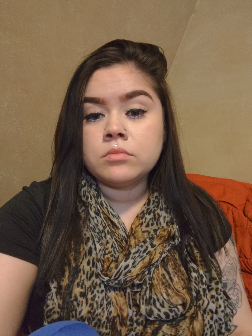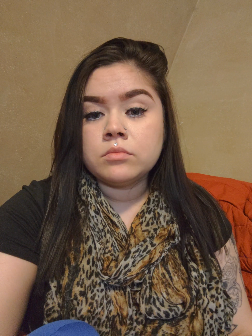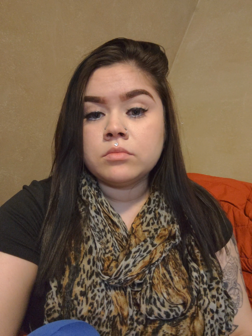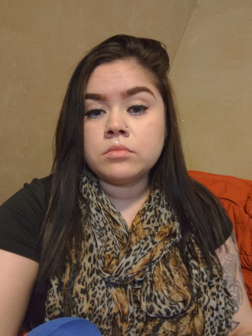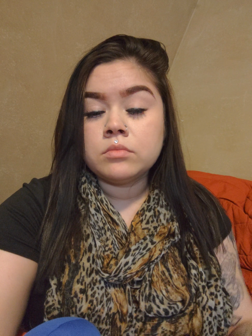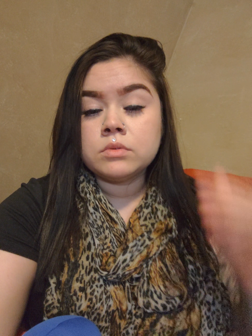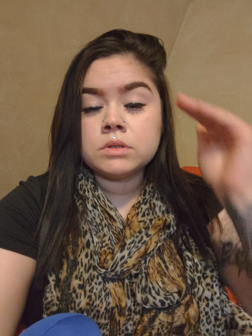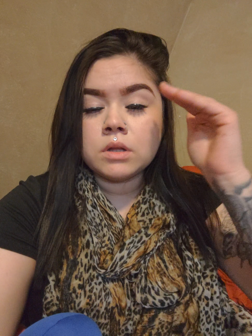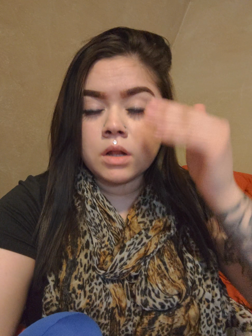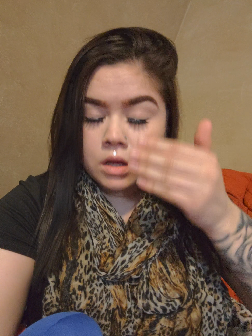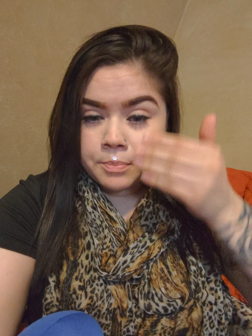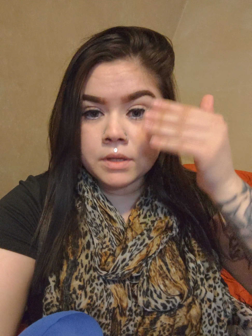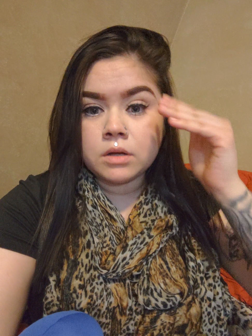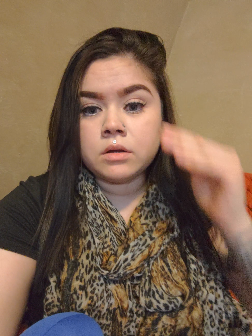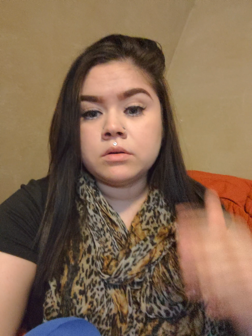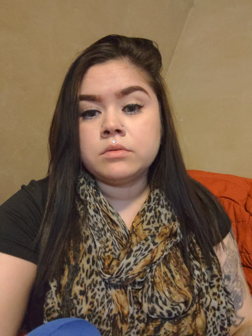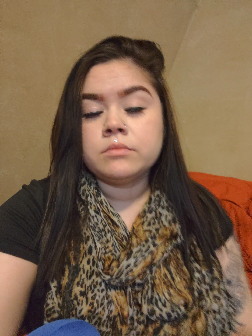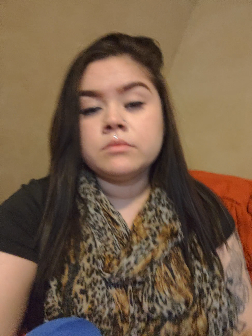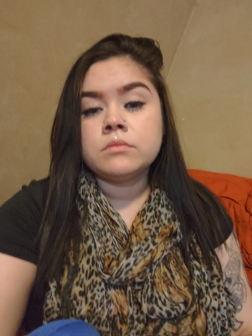sleepy